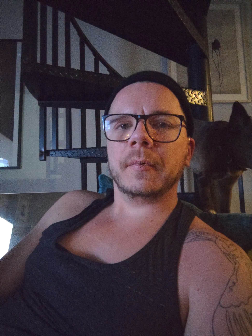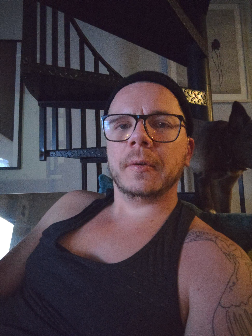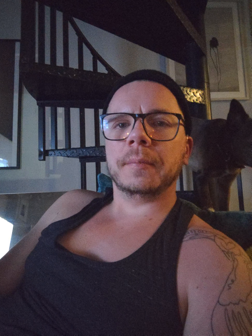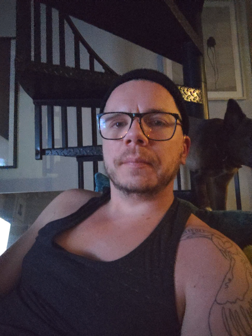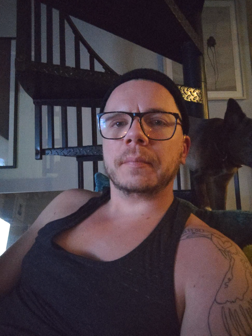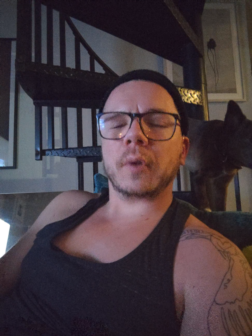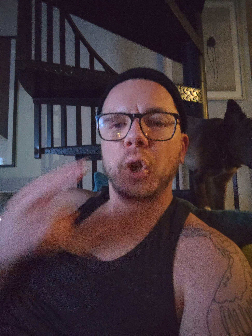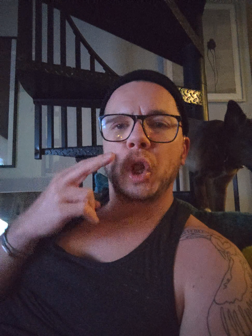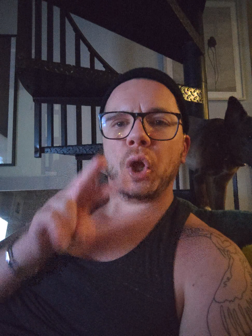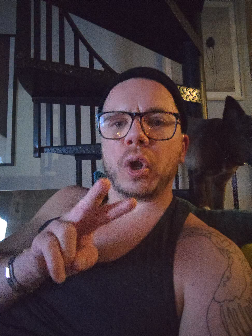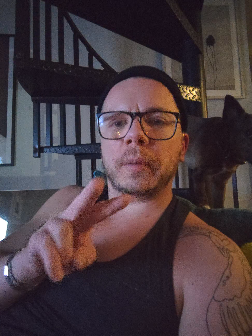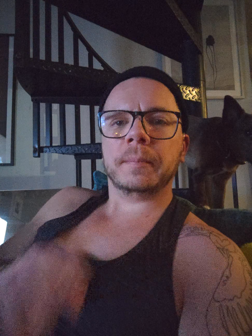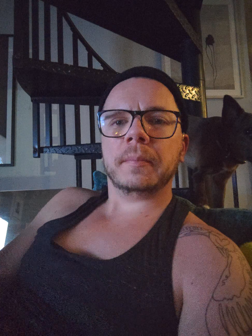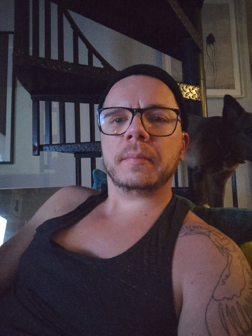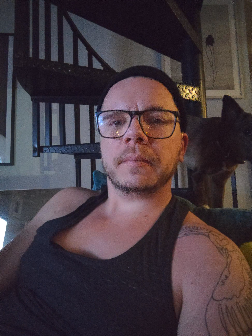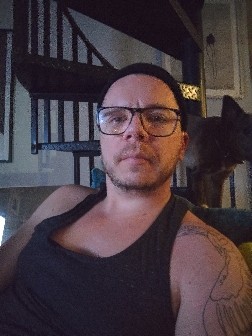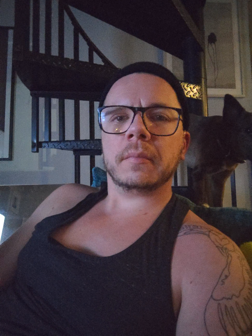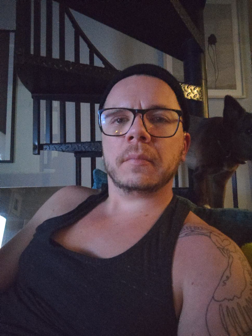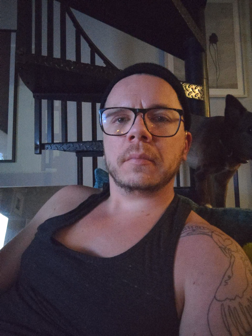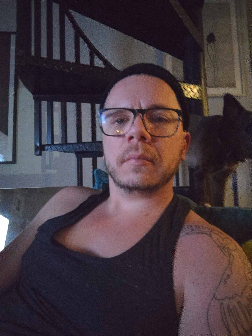look